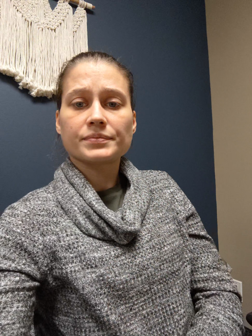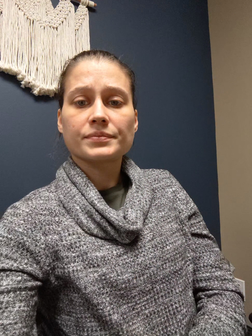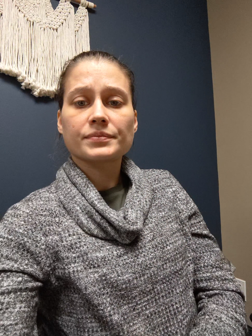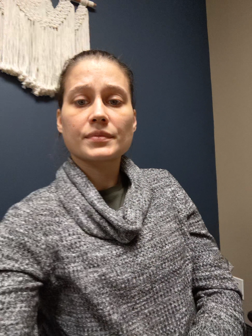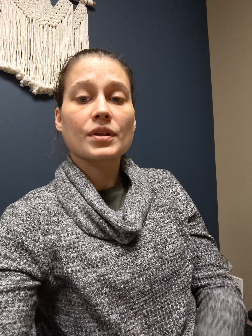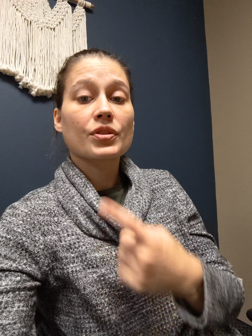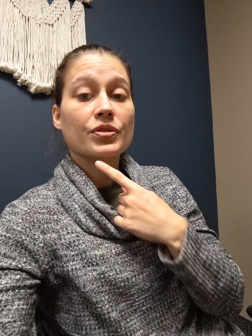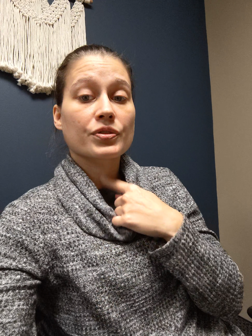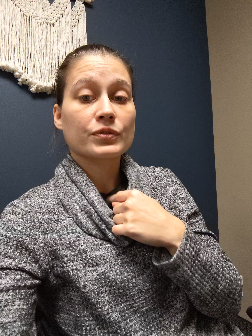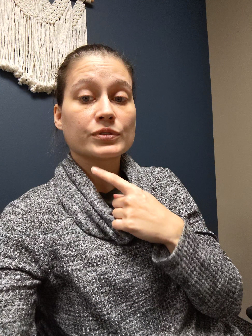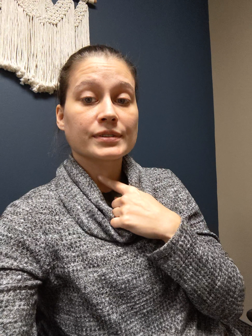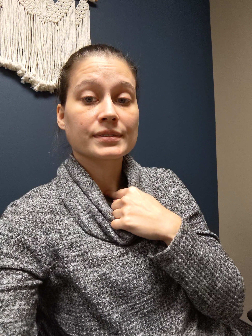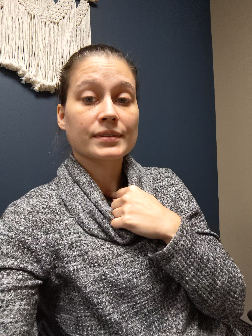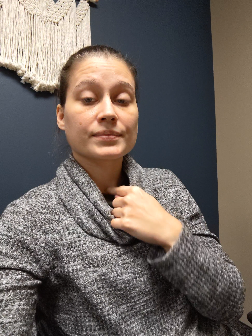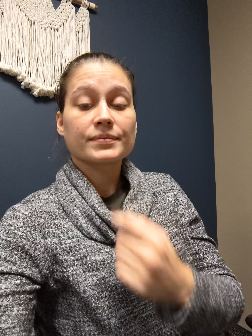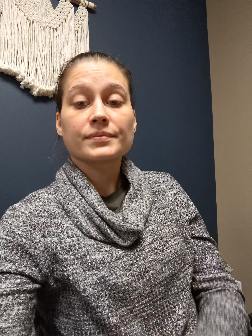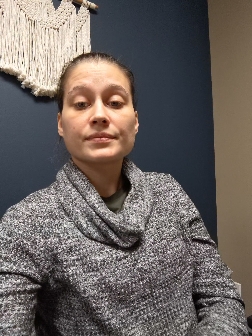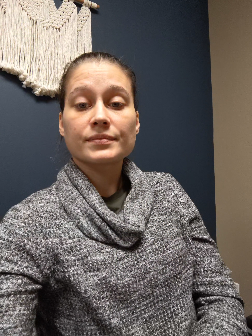thirsty